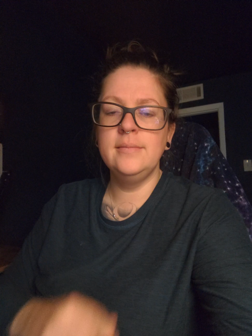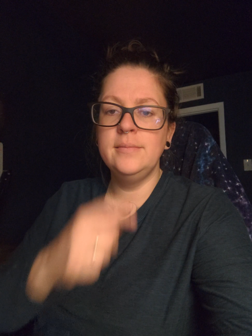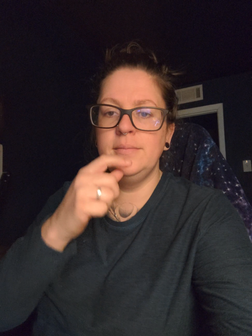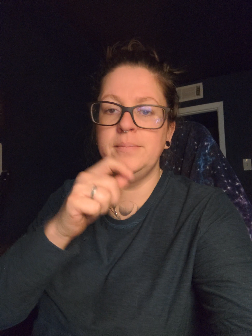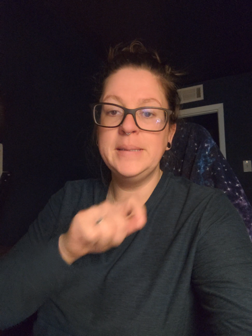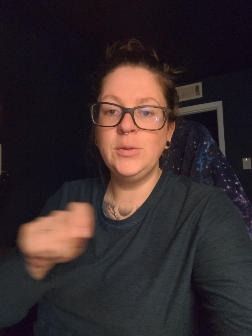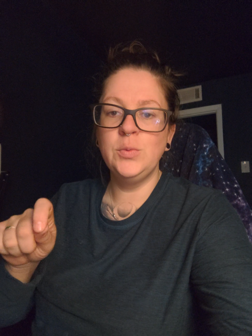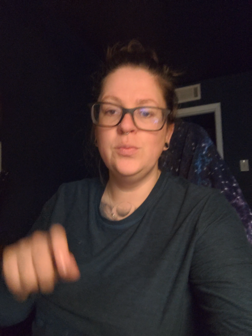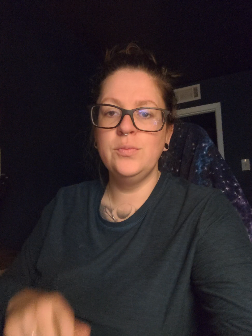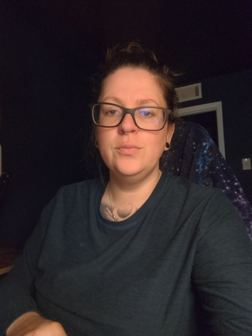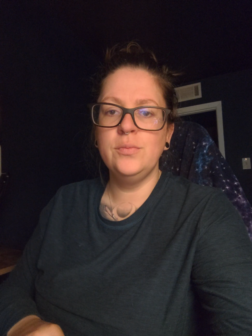pencil